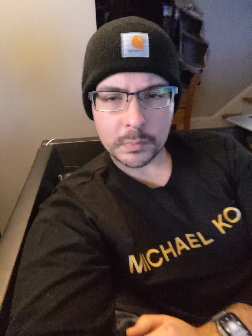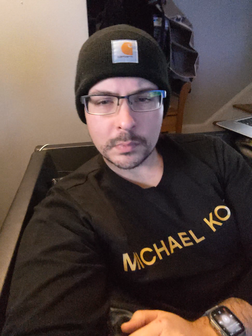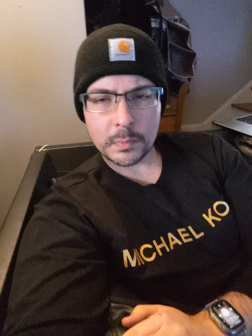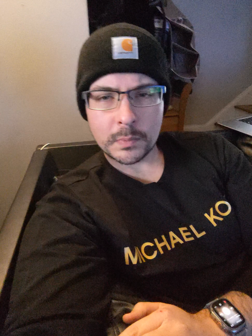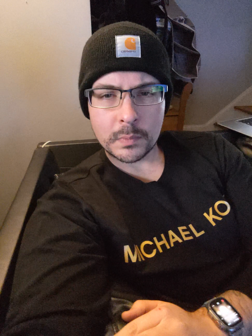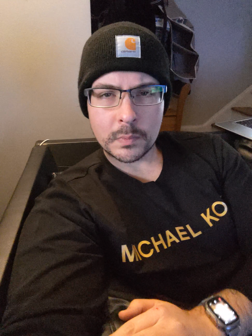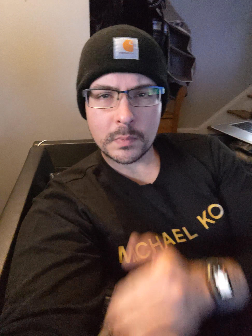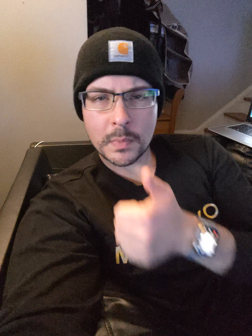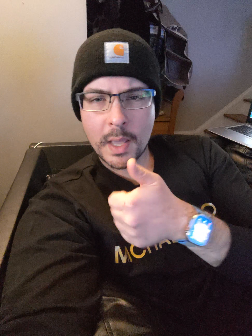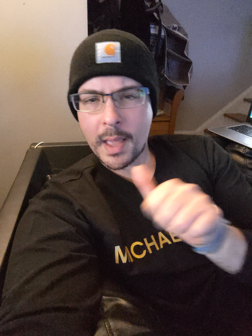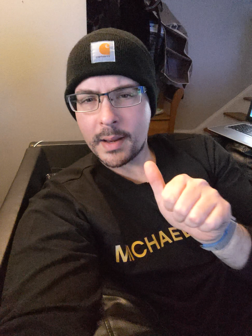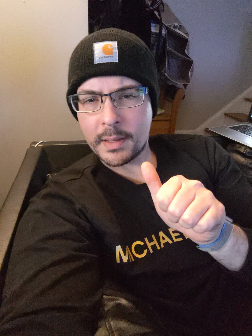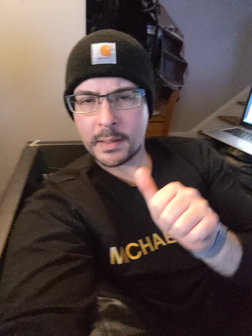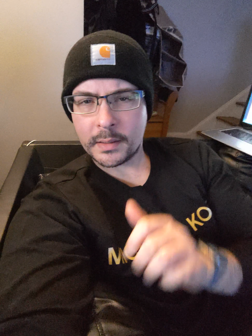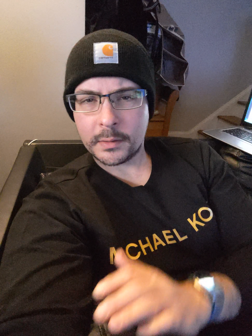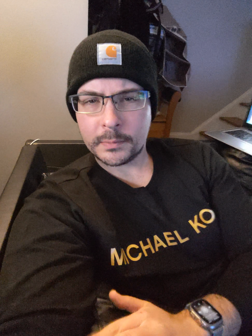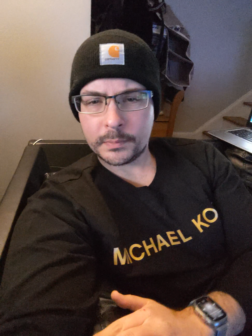any